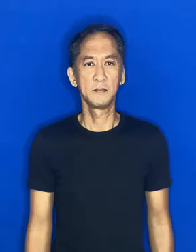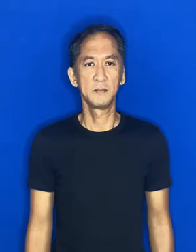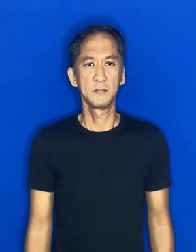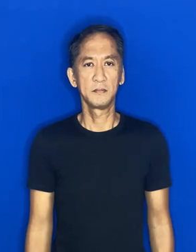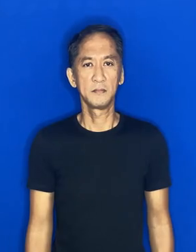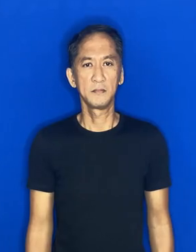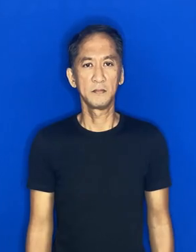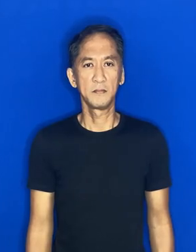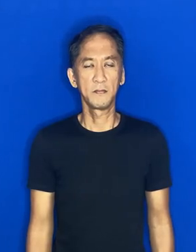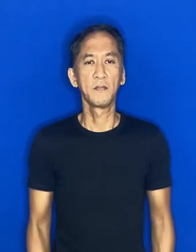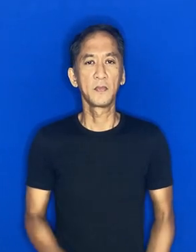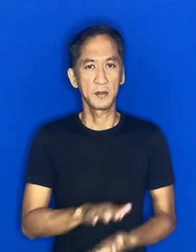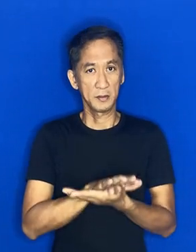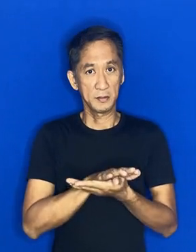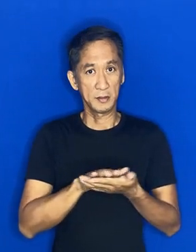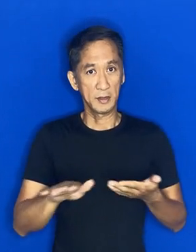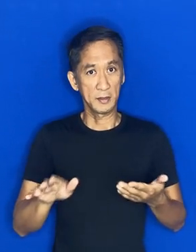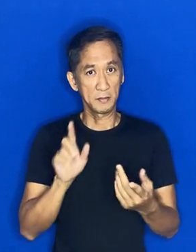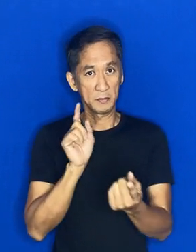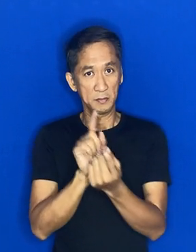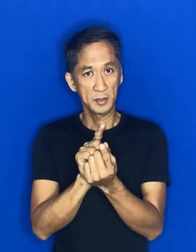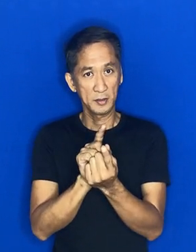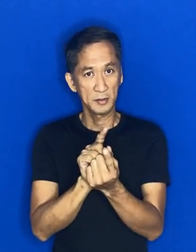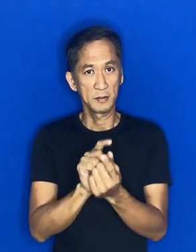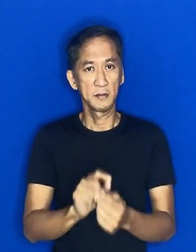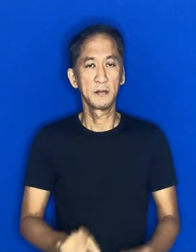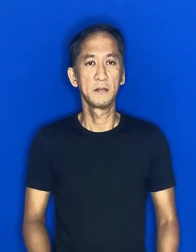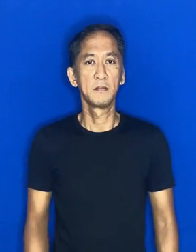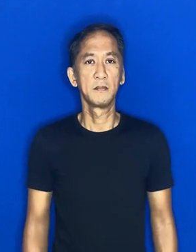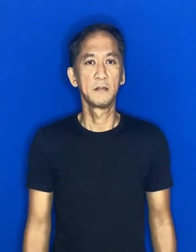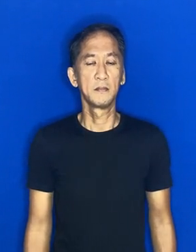nice to meet you